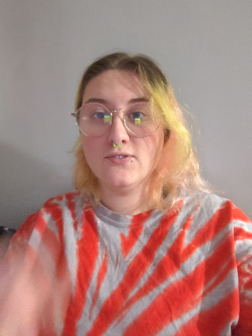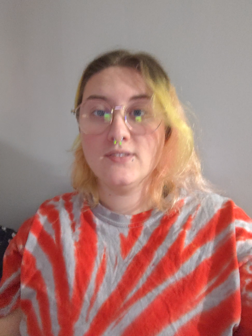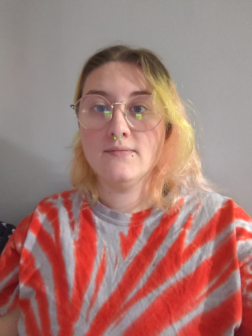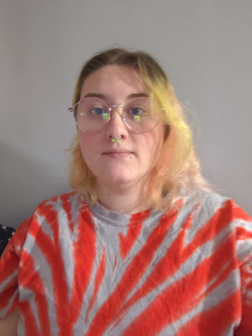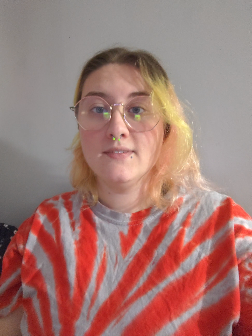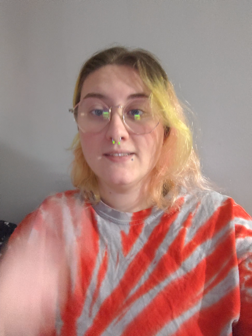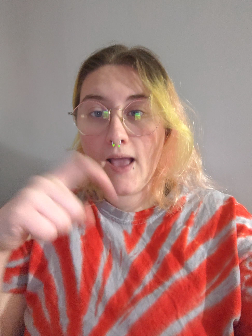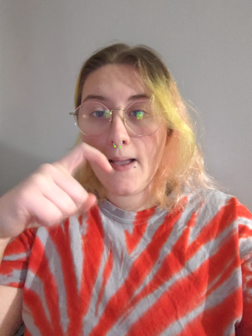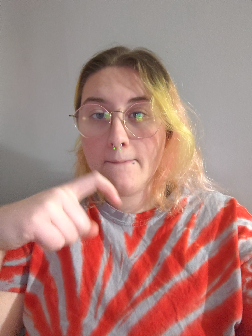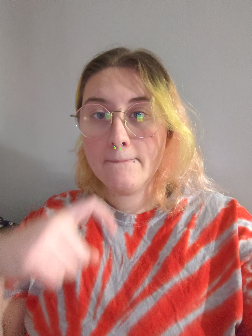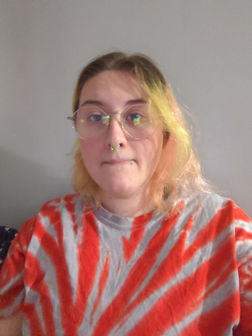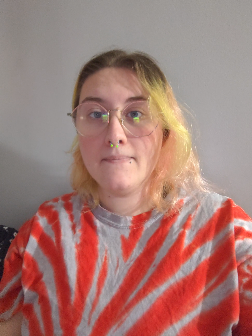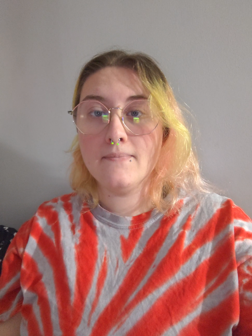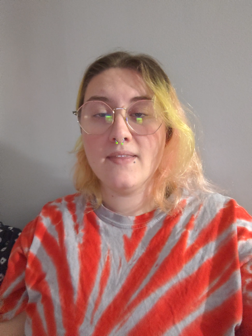time